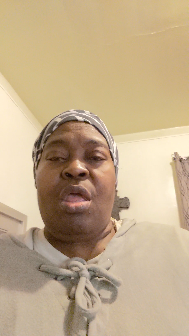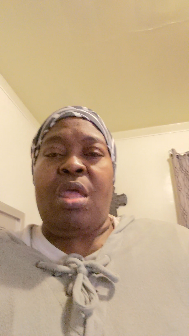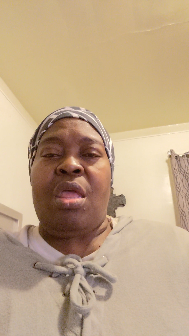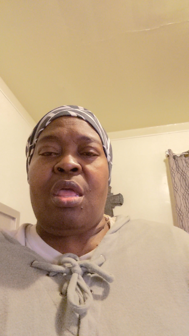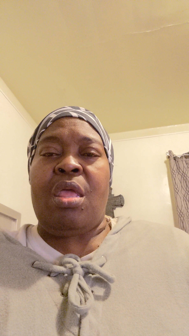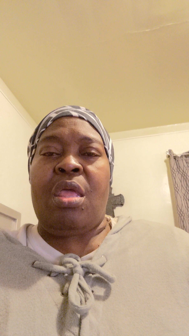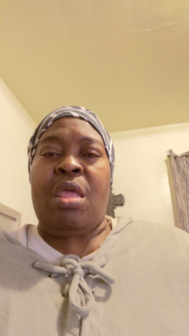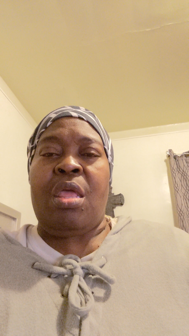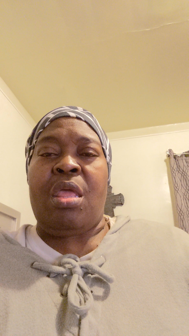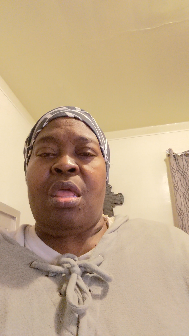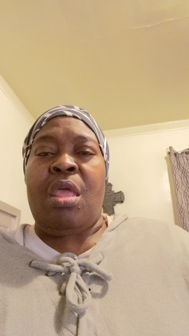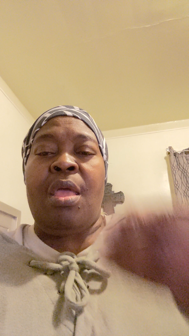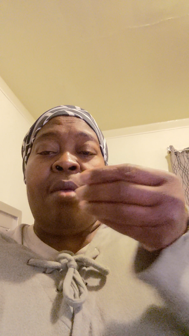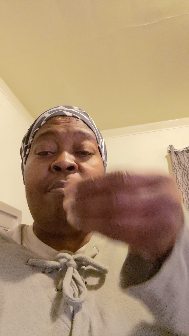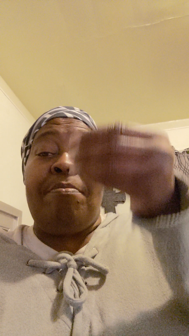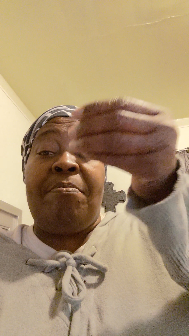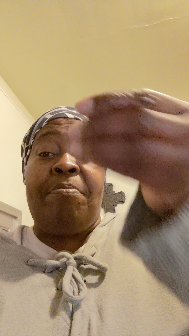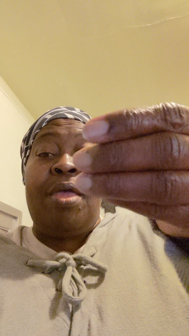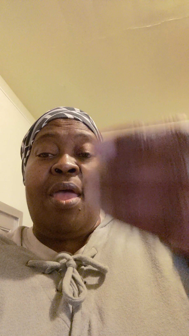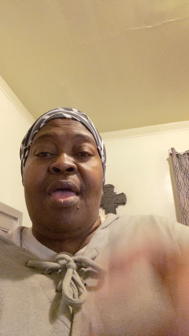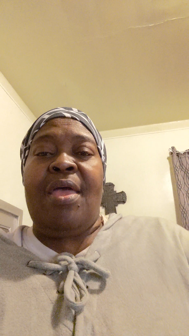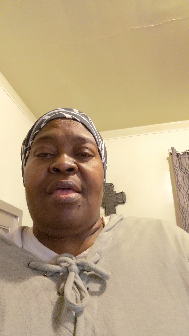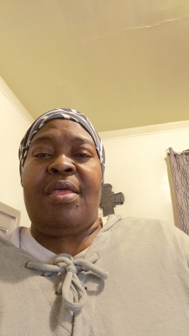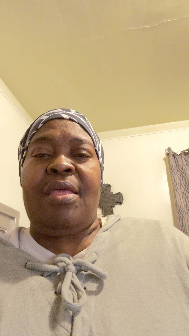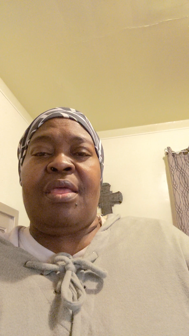buy